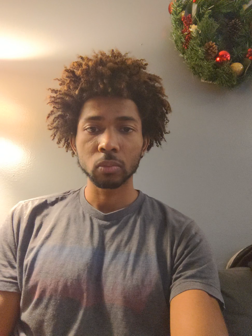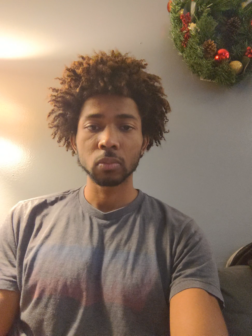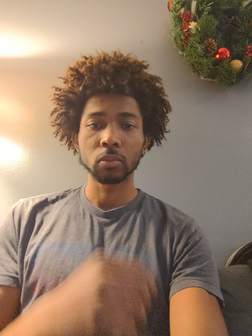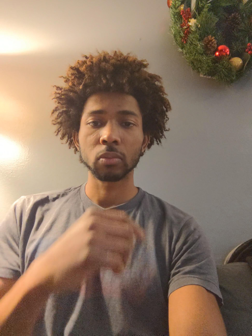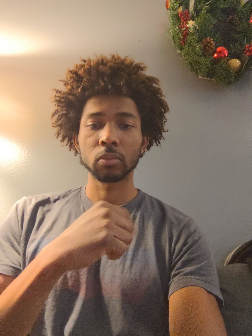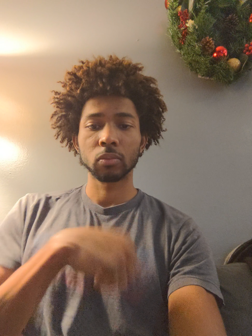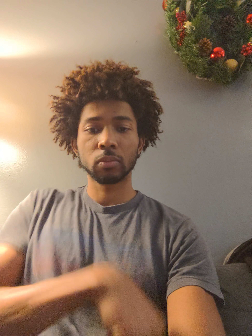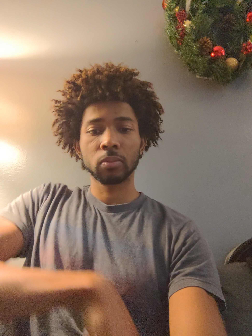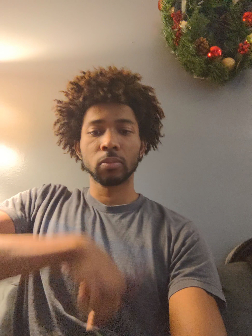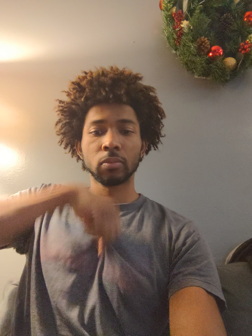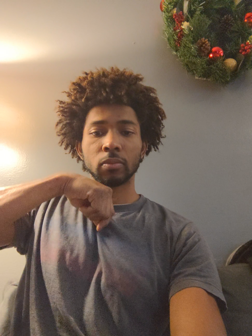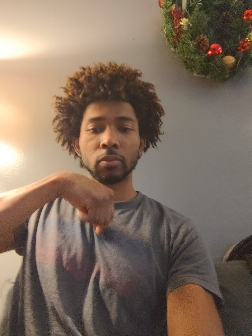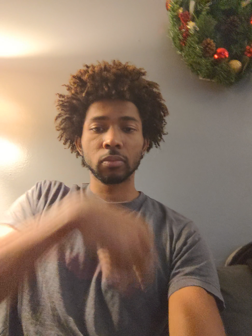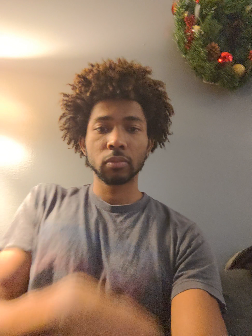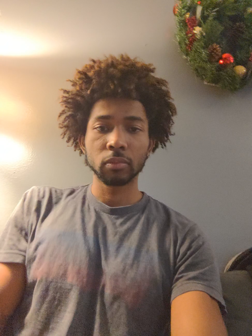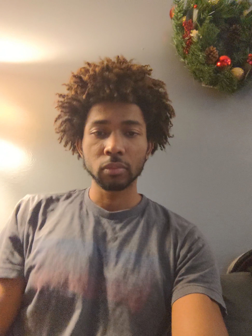zipper